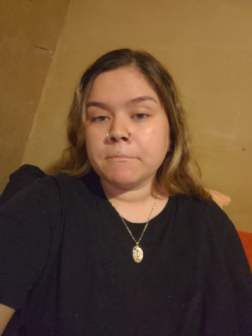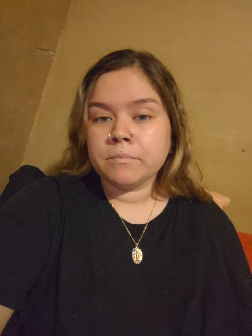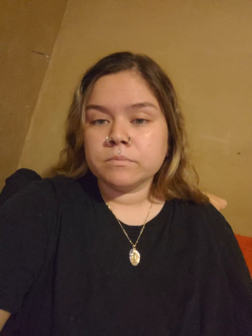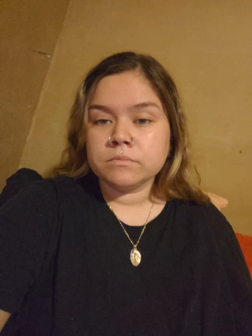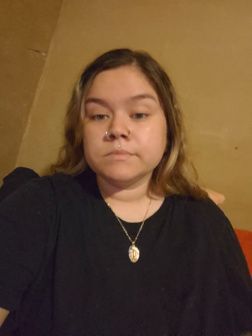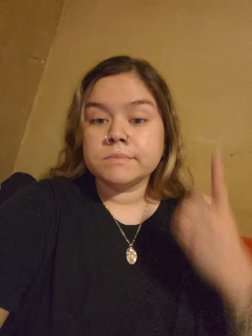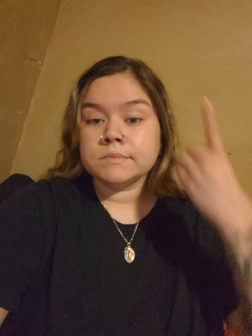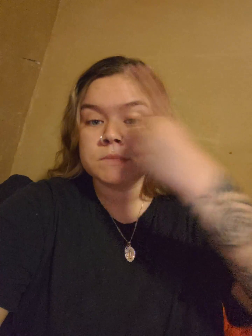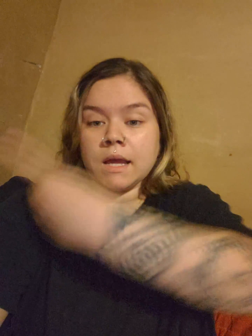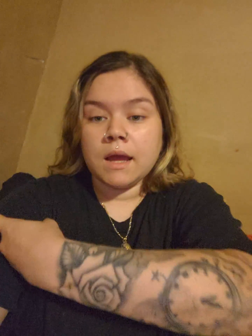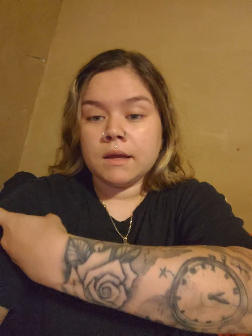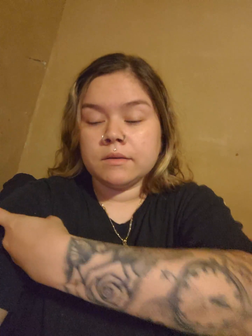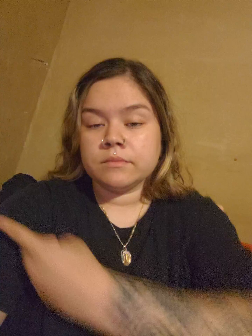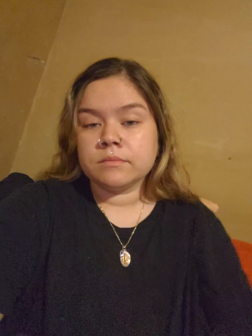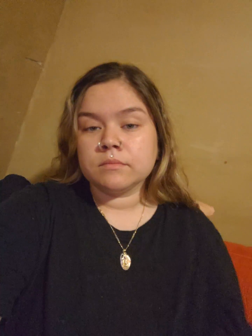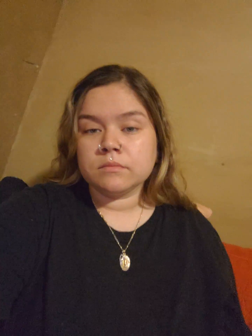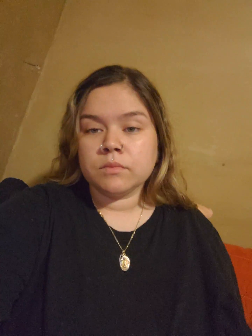day